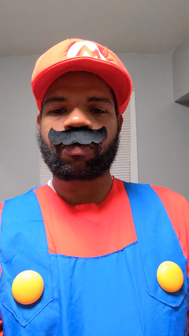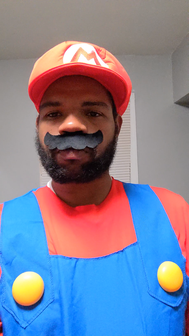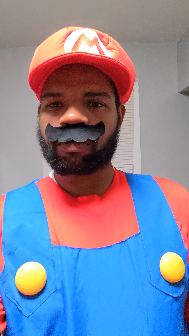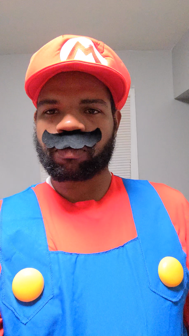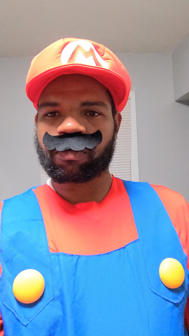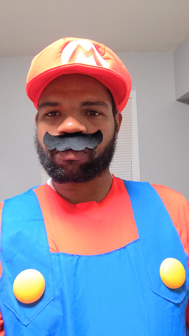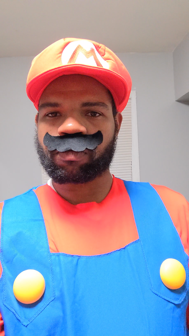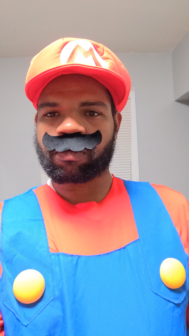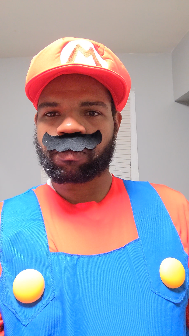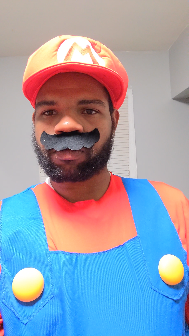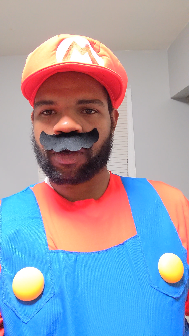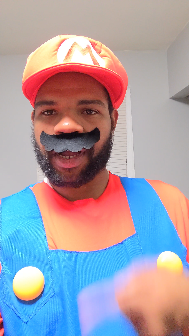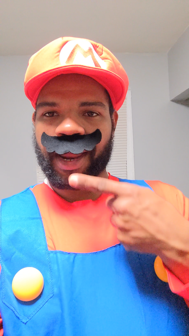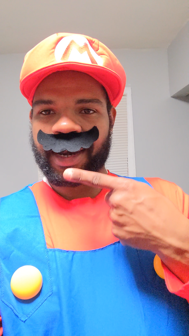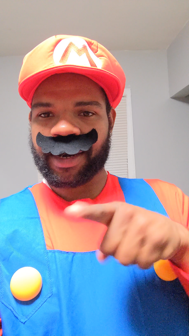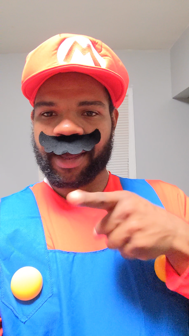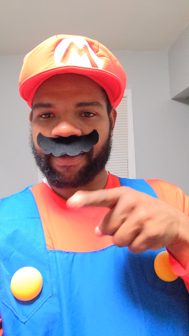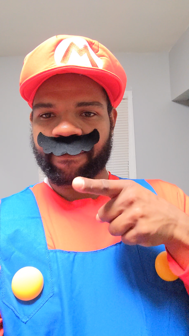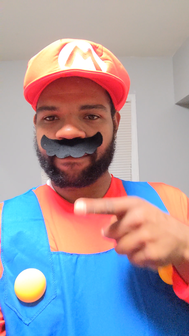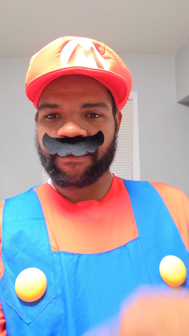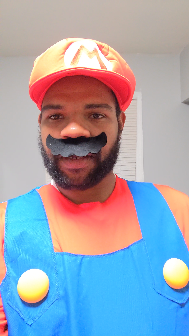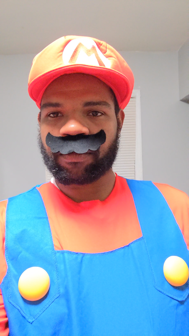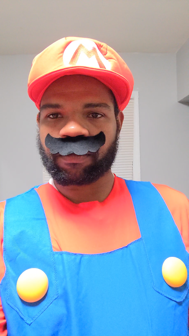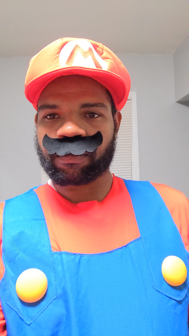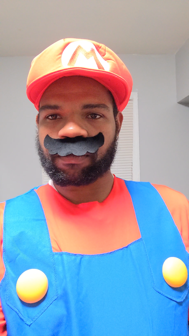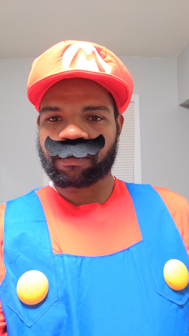knife